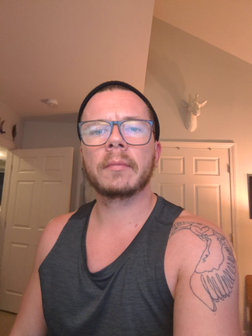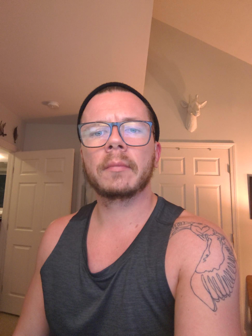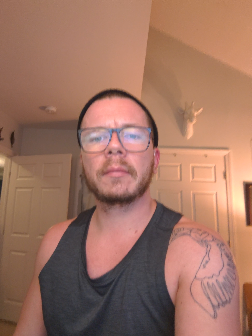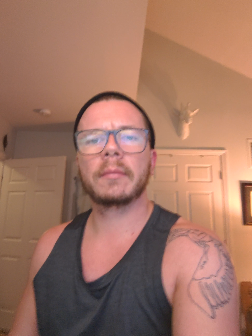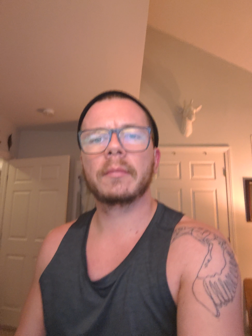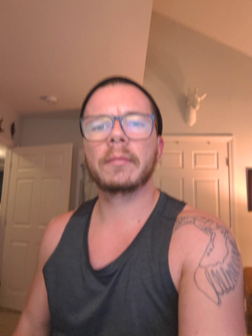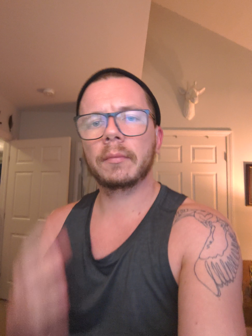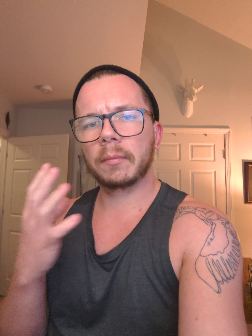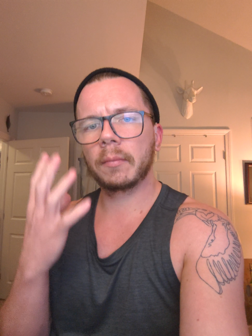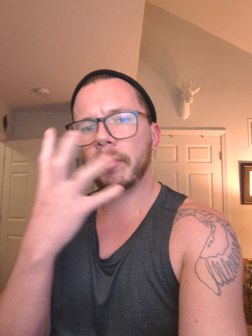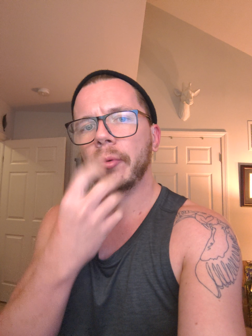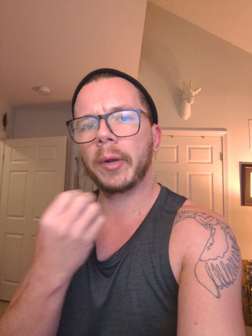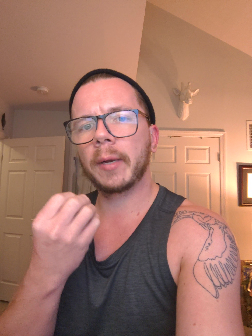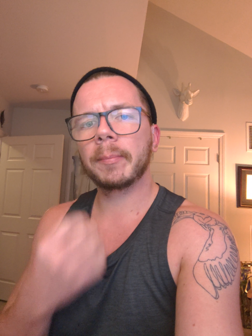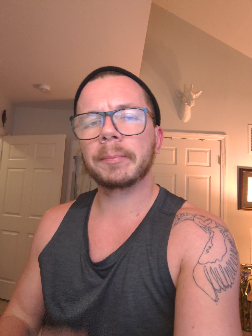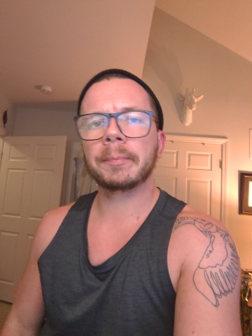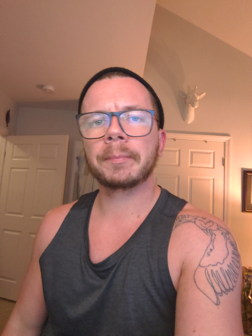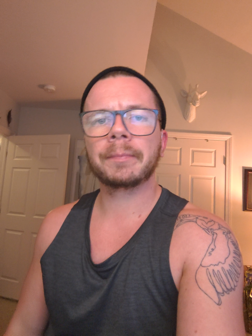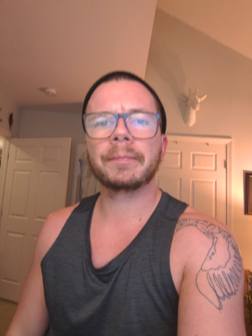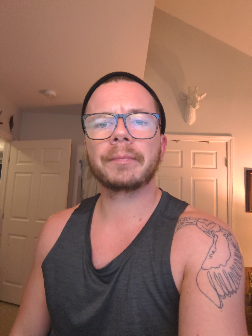pretty